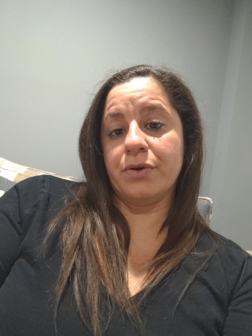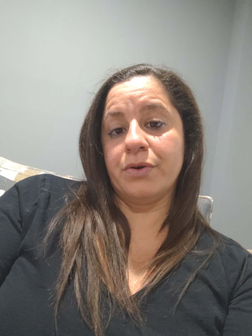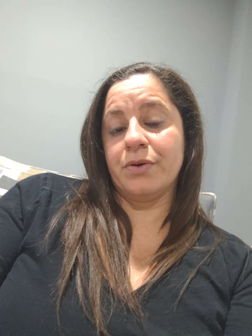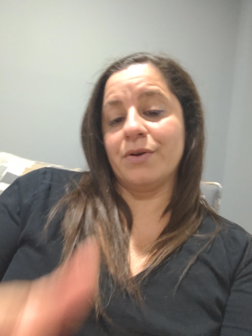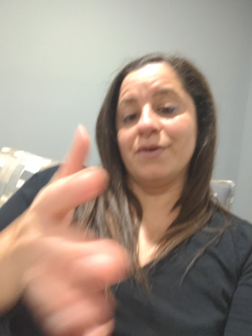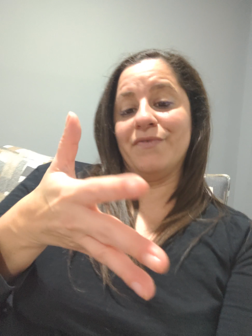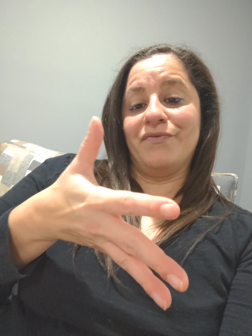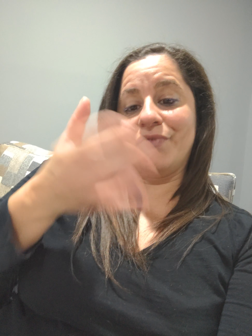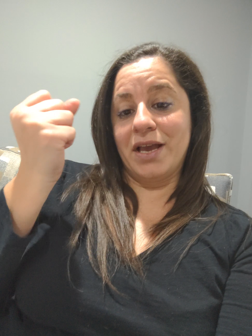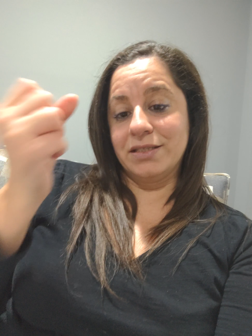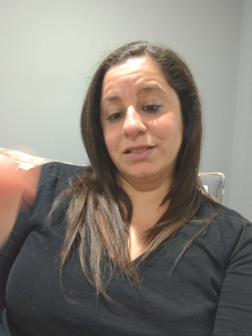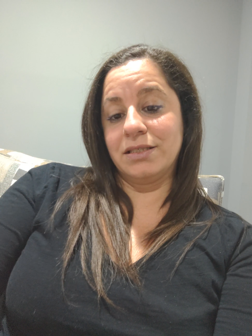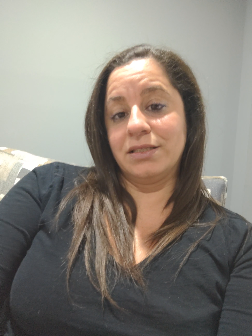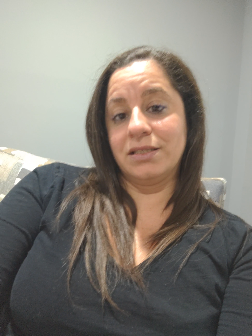fast